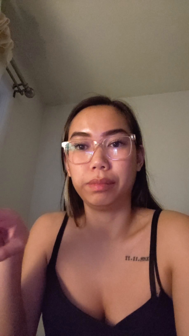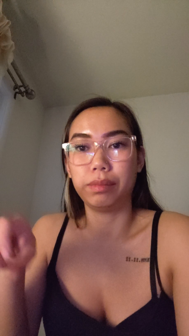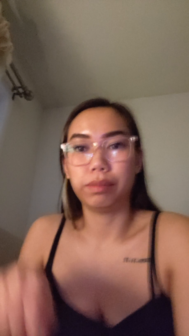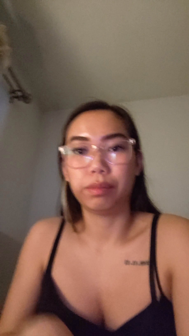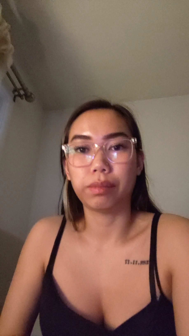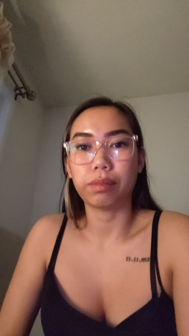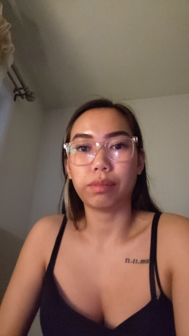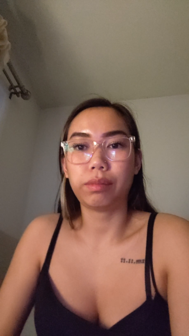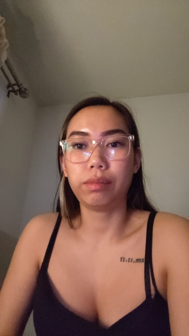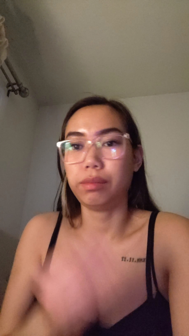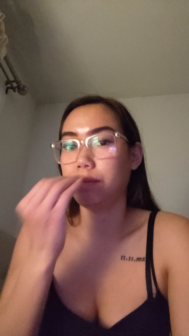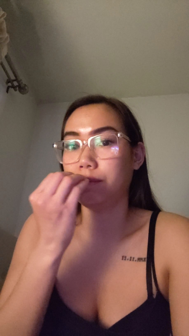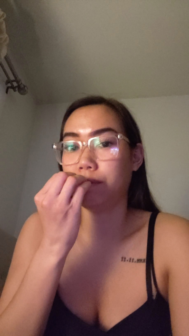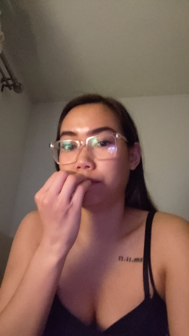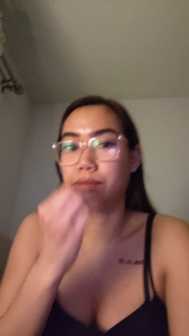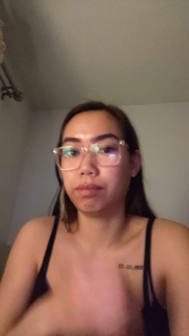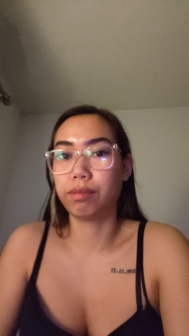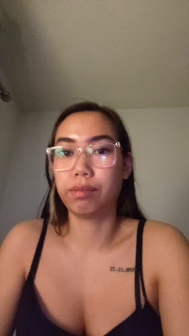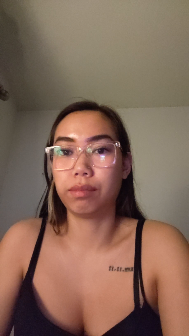eat